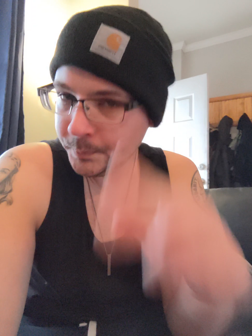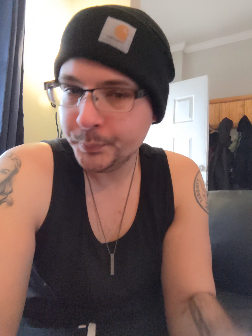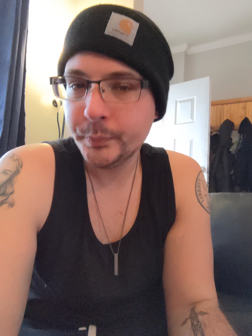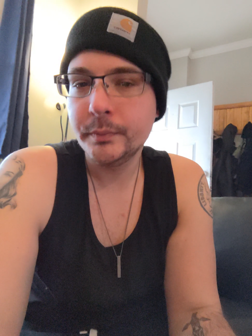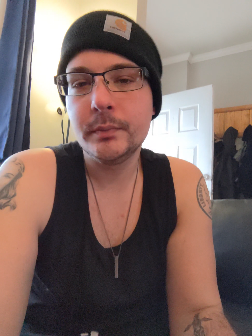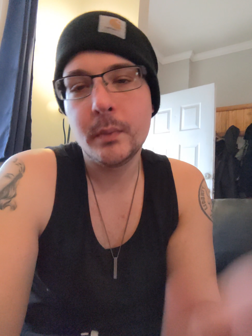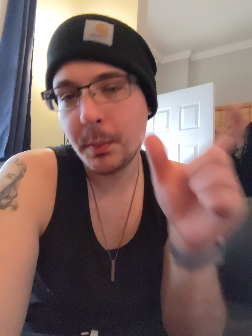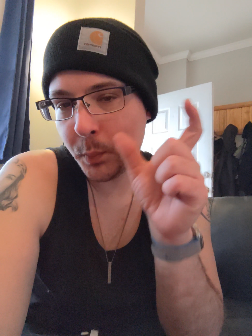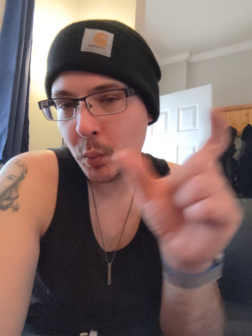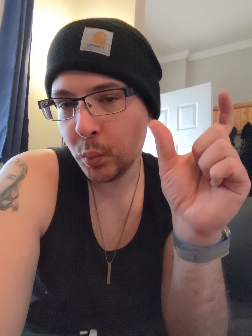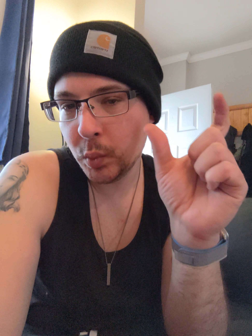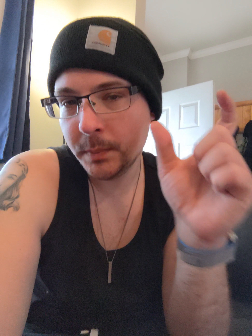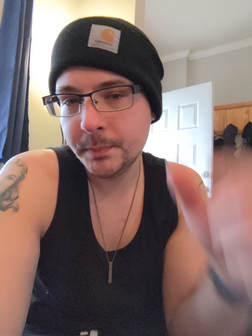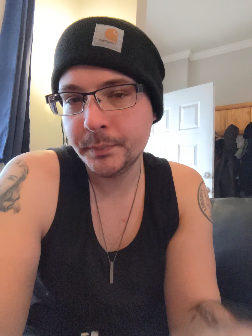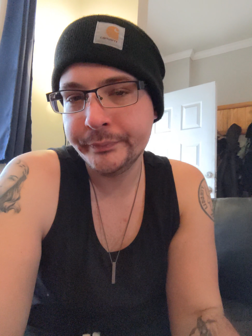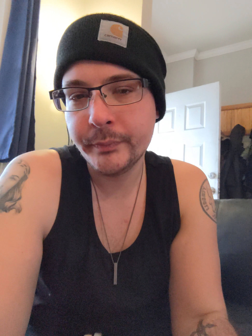moon